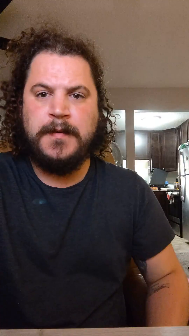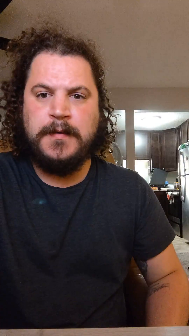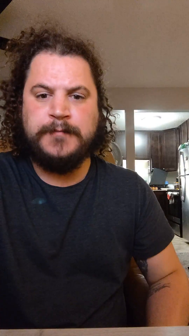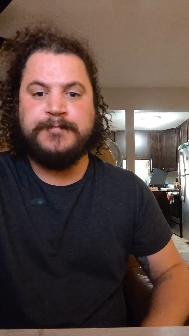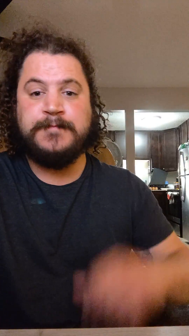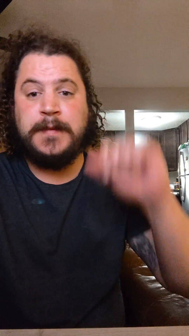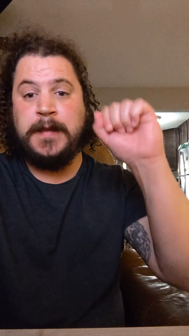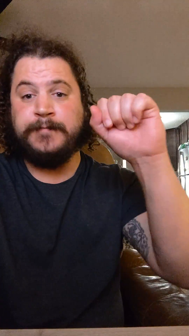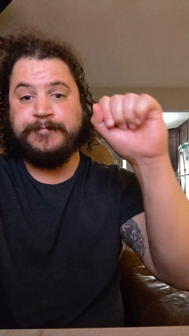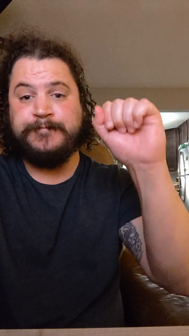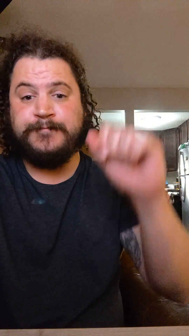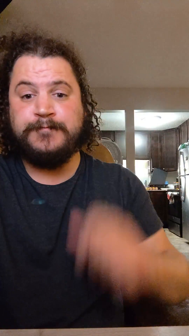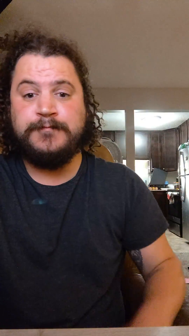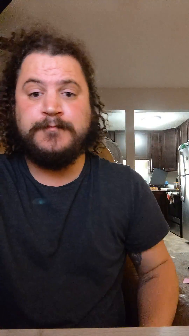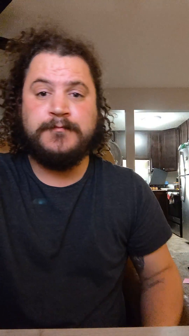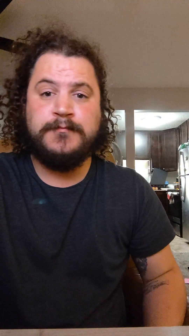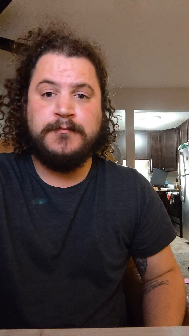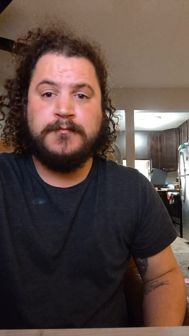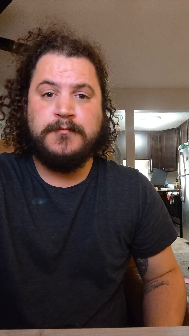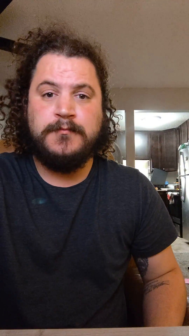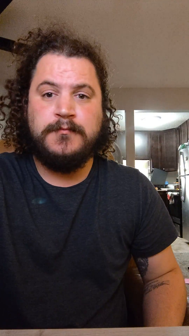knock